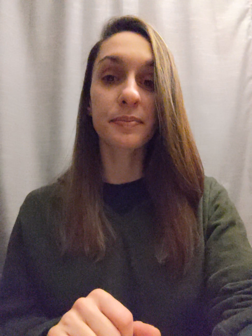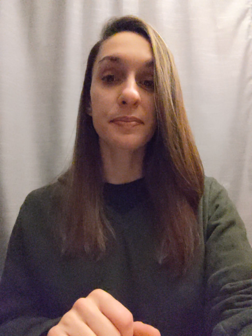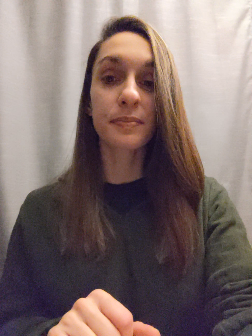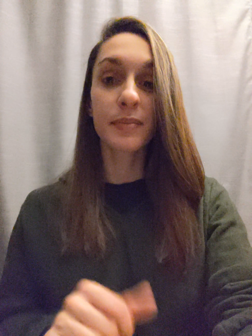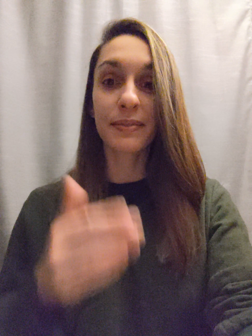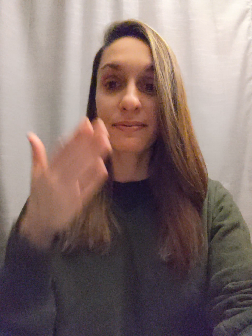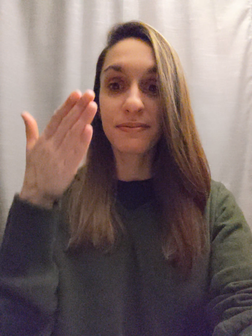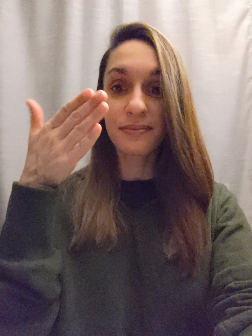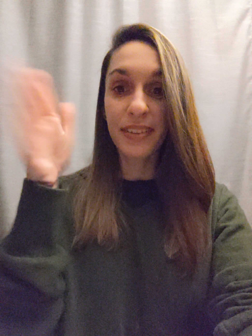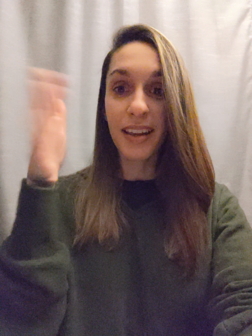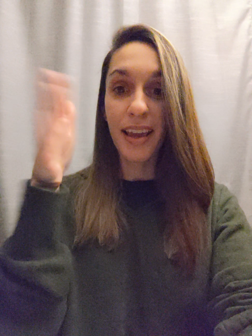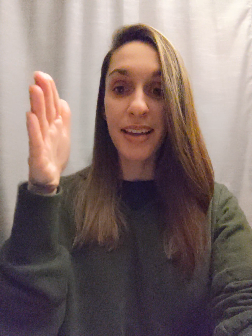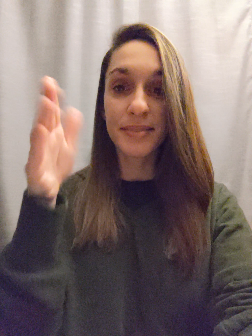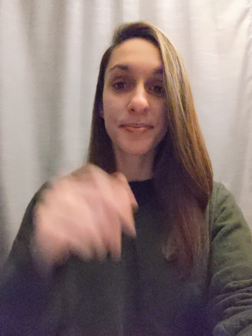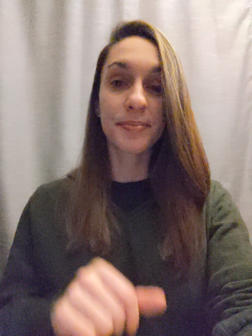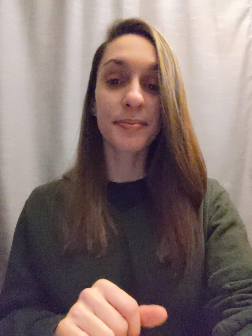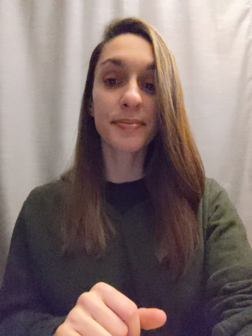flag